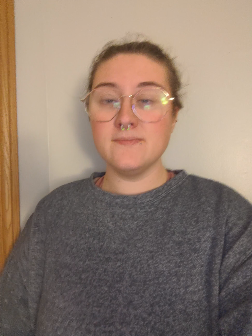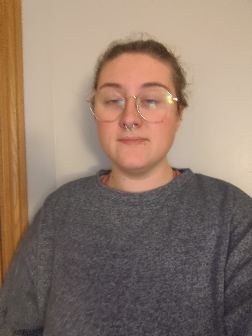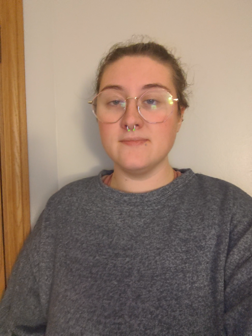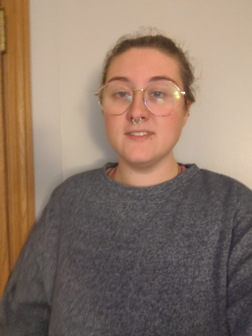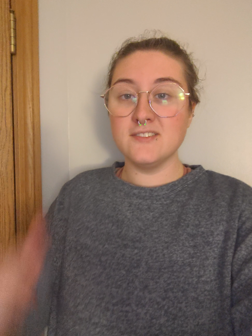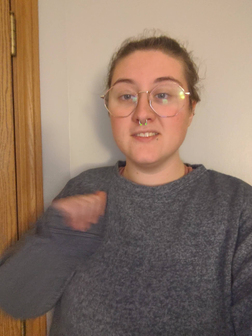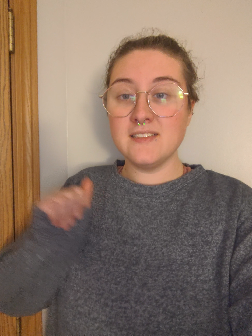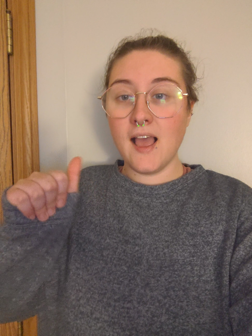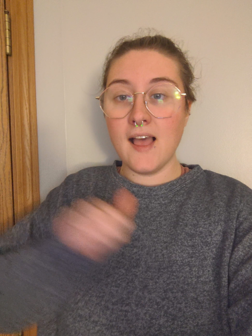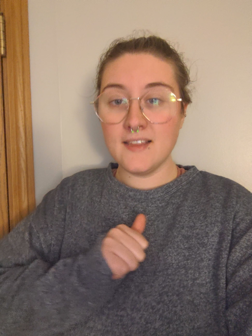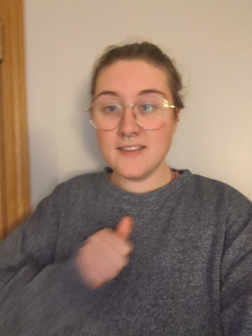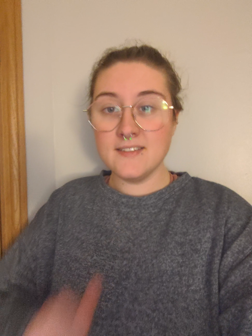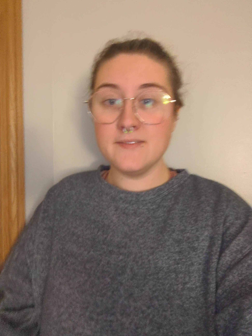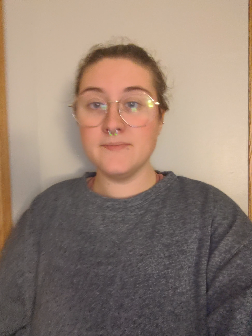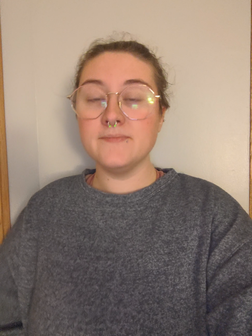jacket